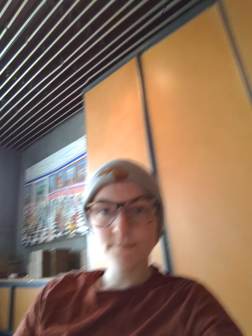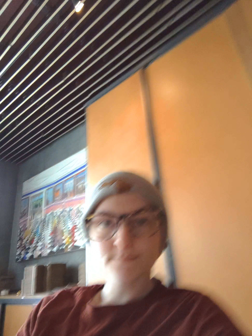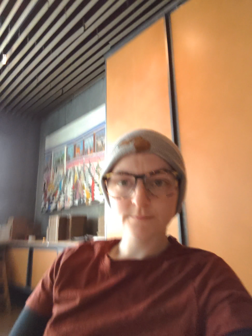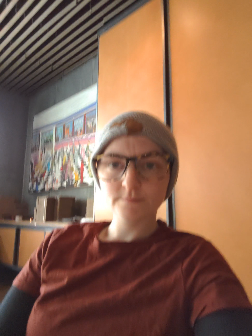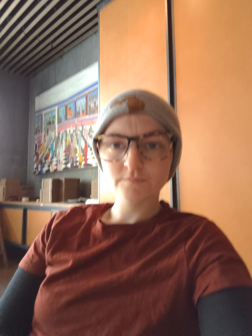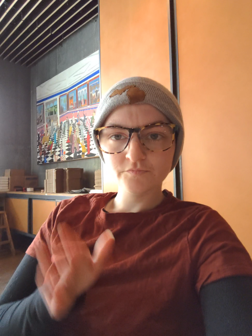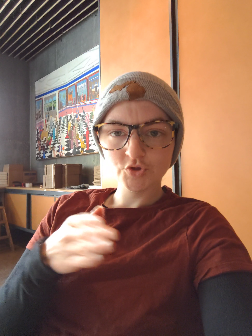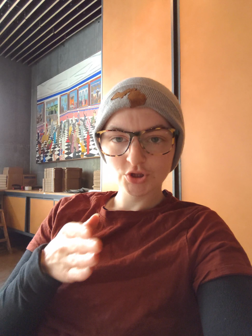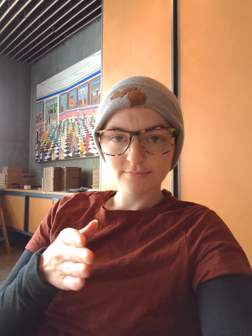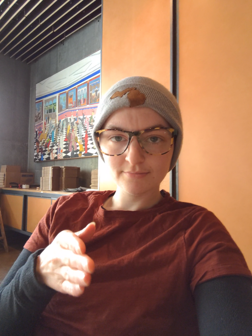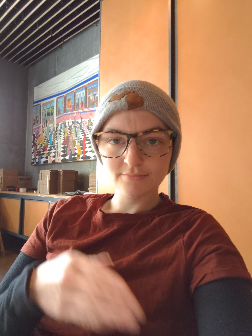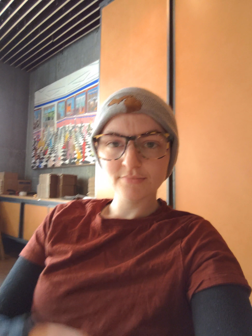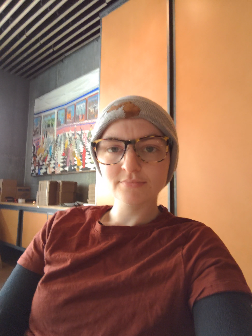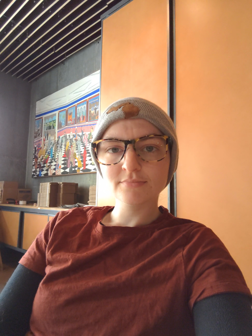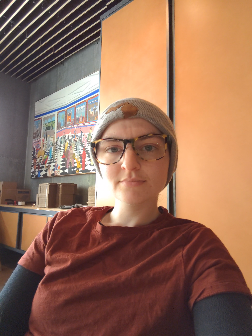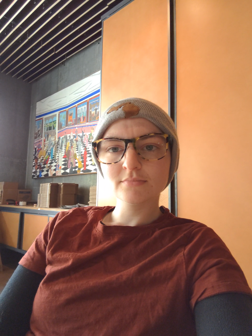fish